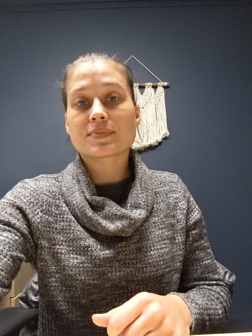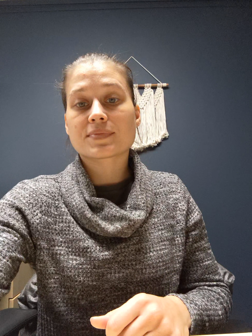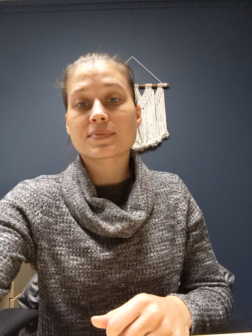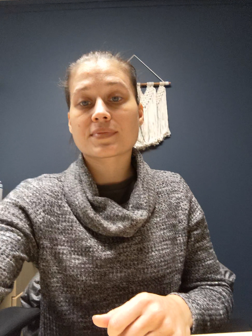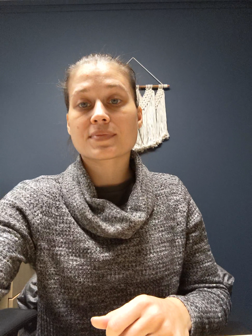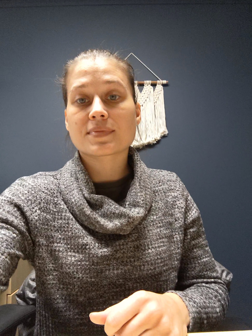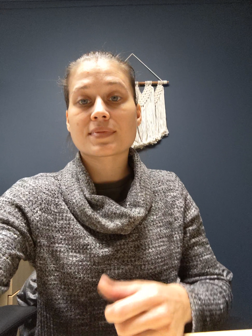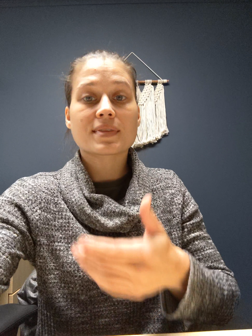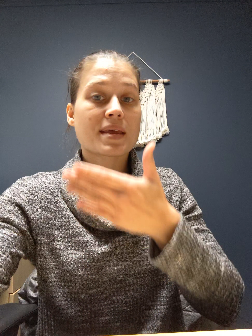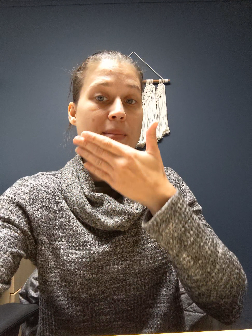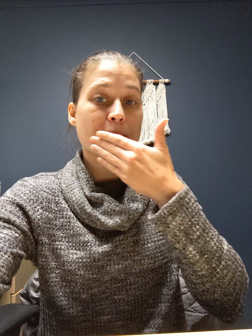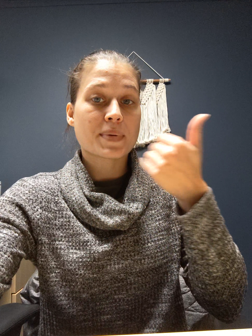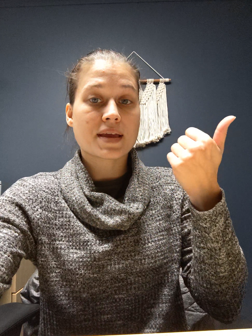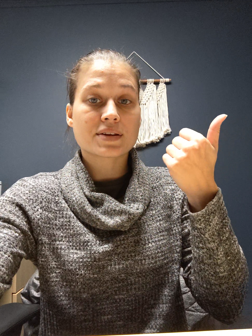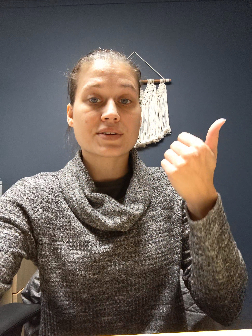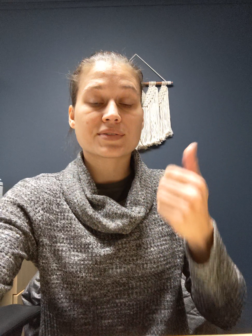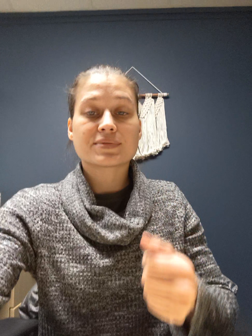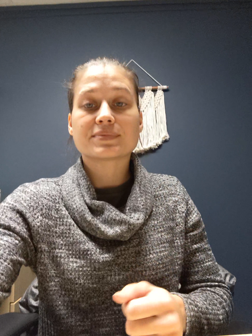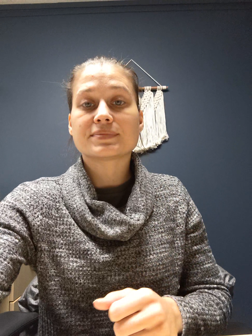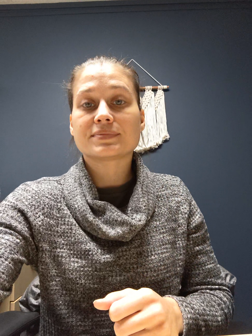better